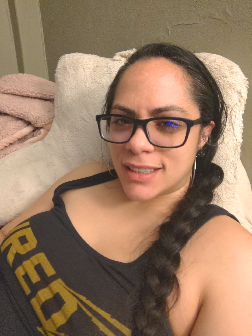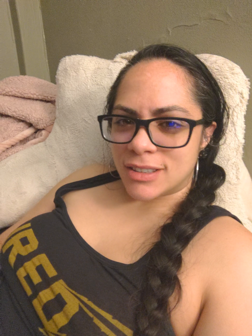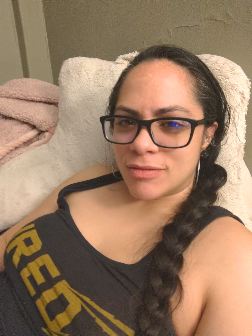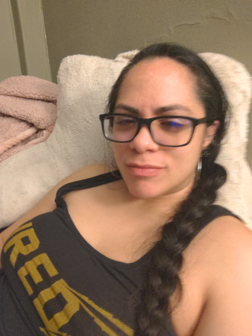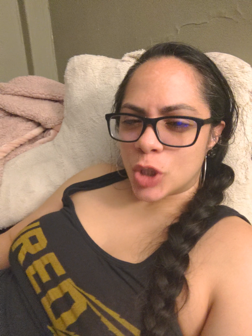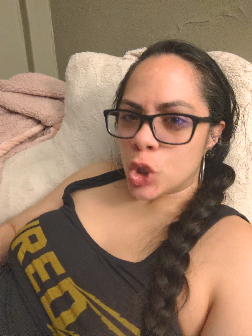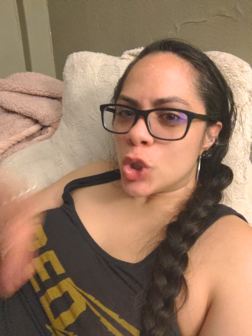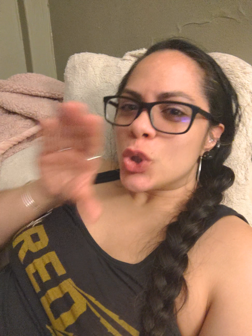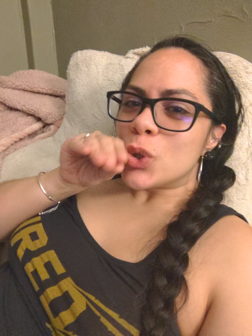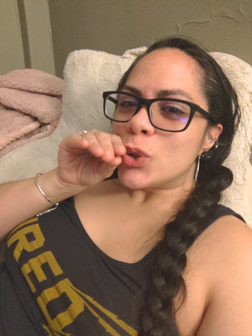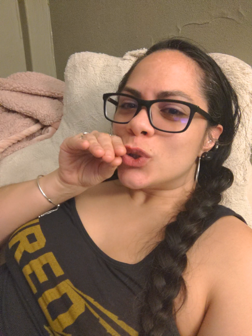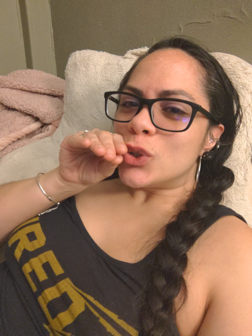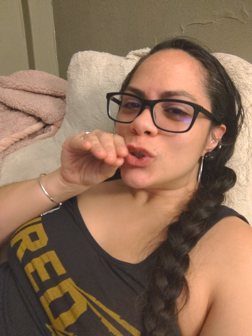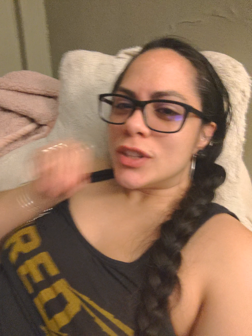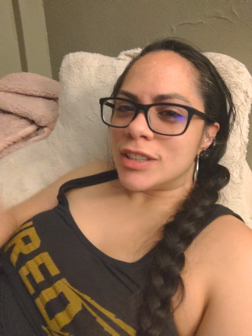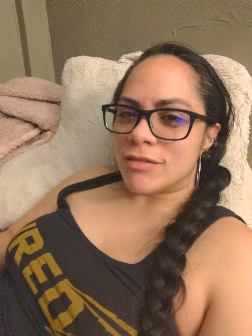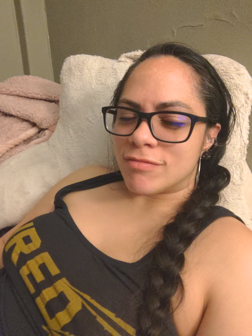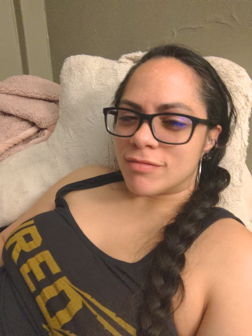goose